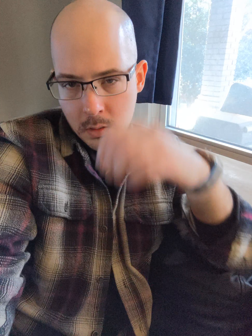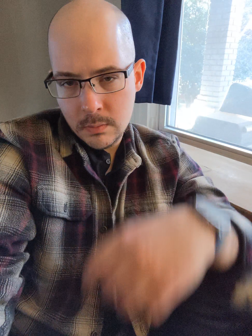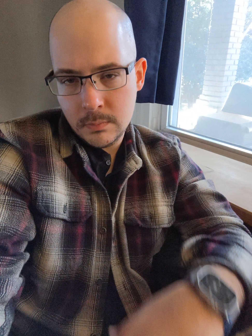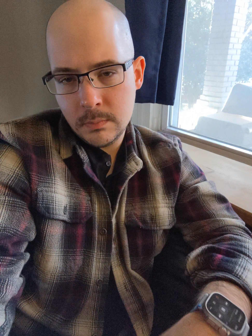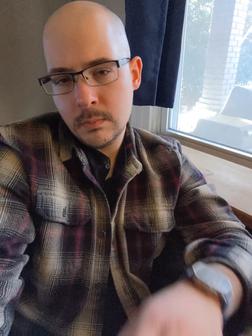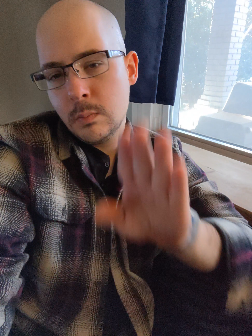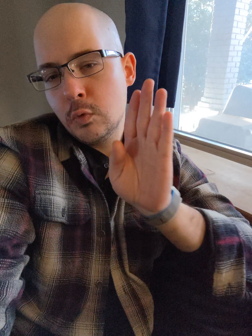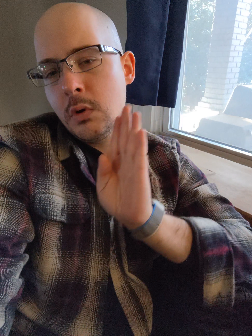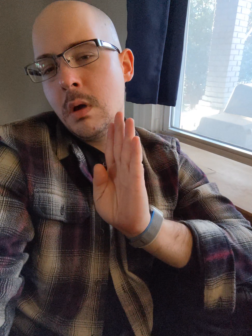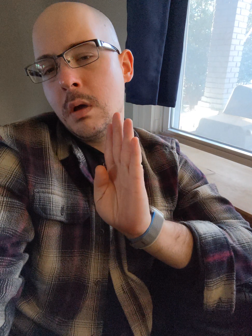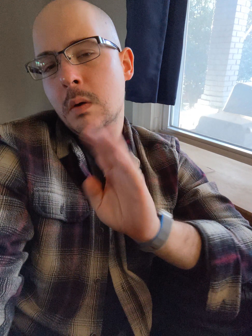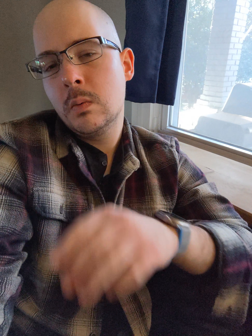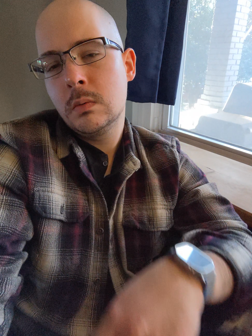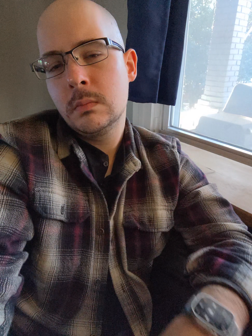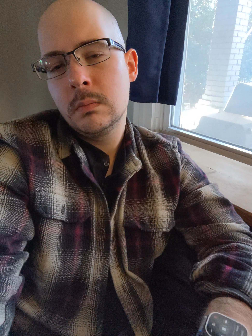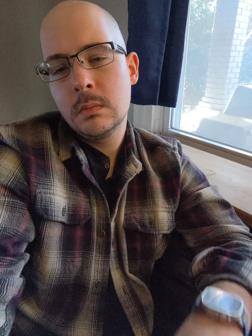brown